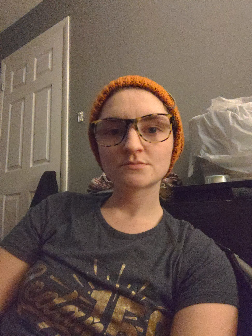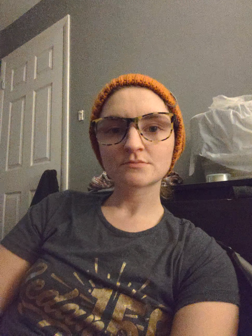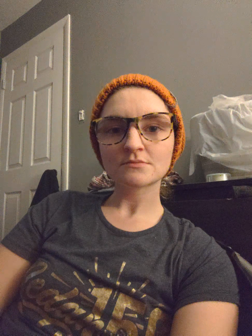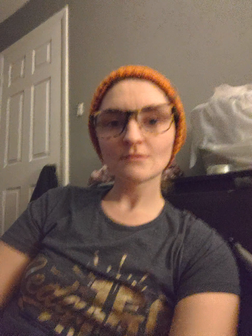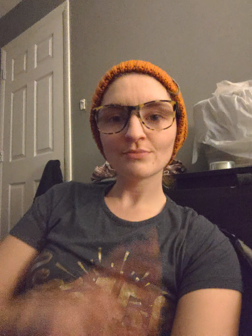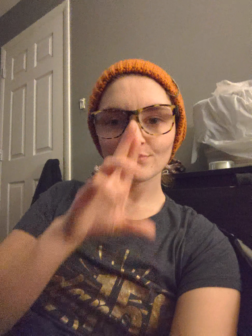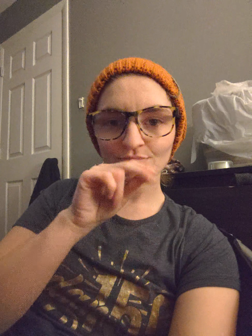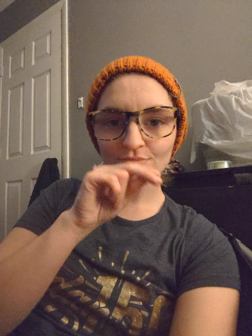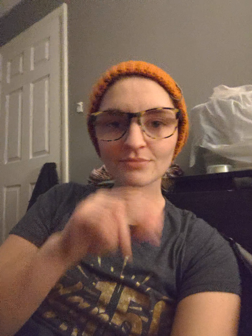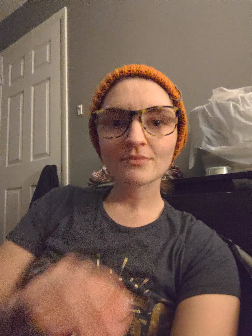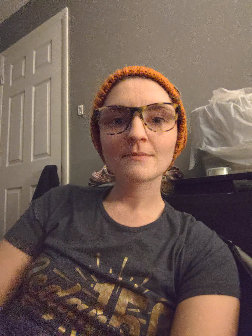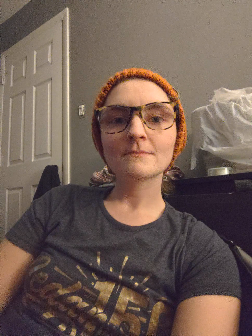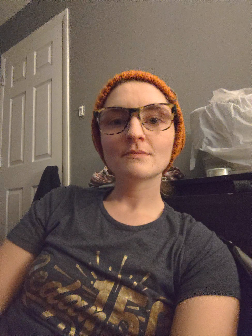goose